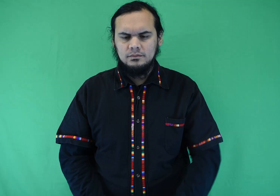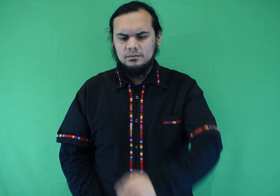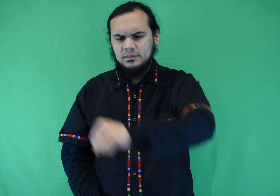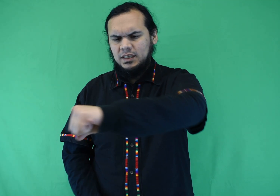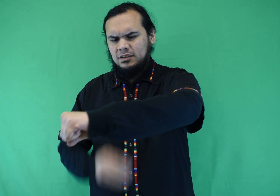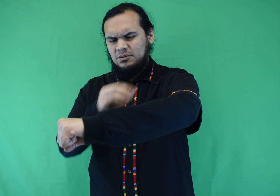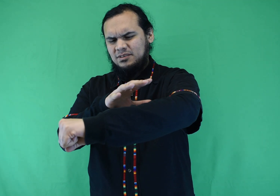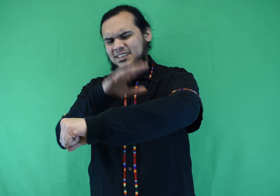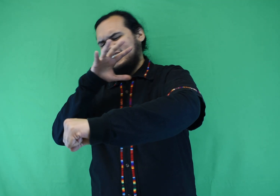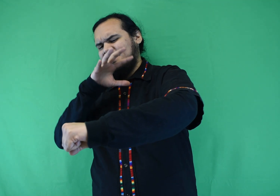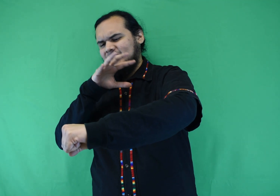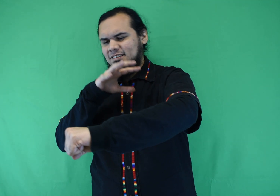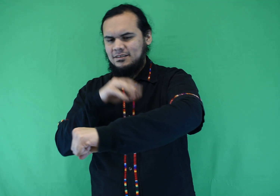brazo hinchado